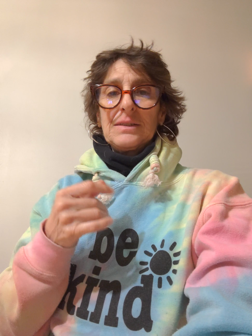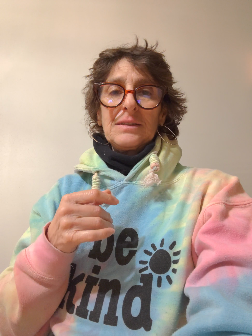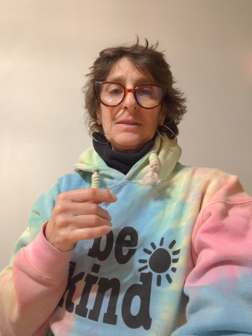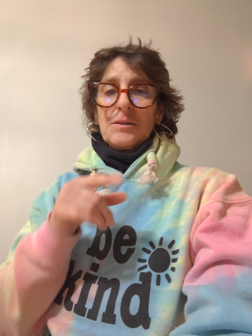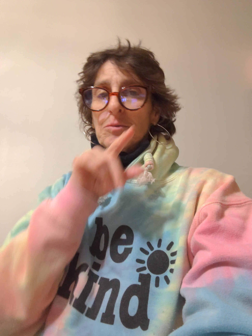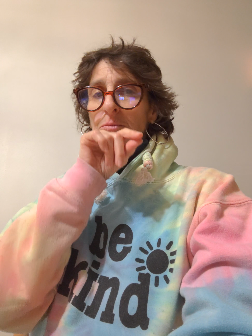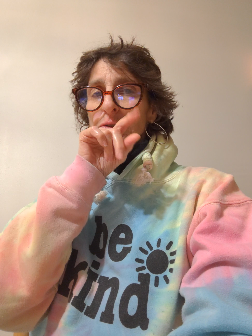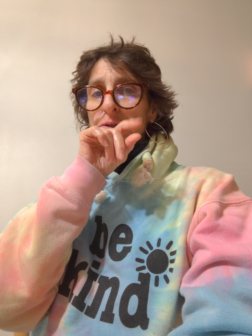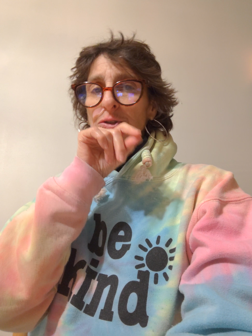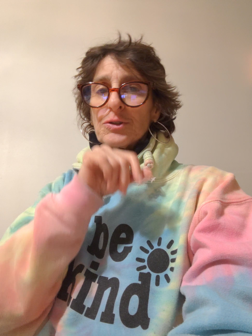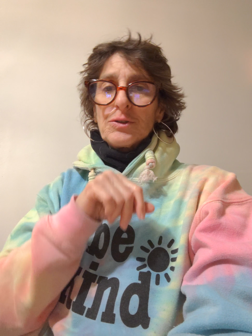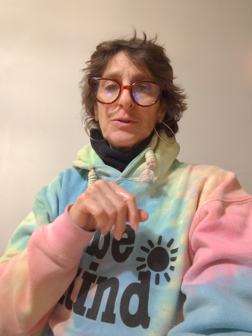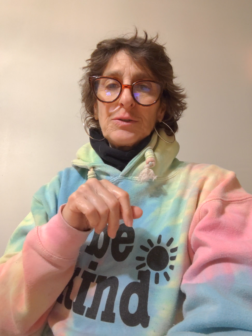bird